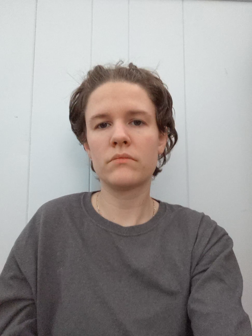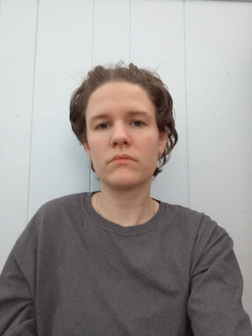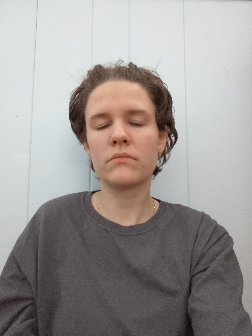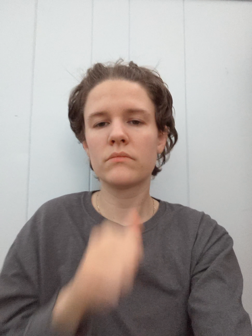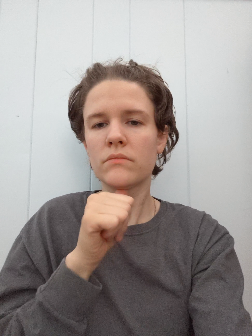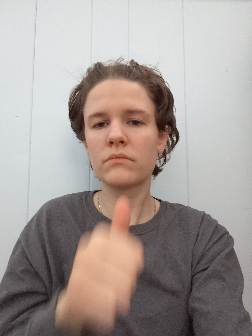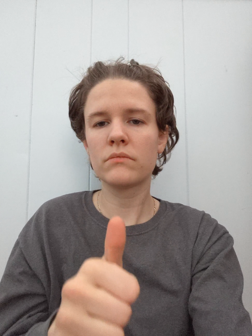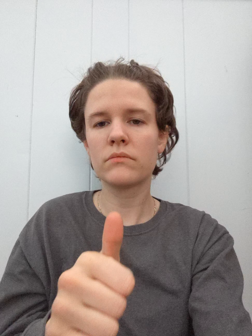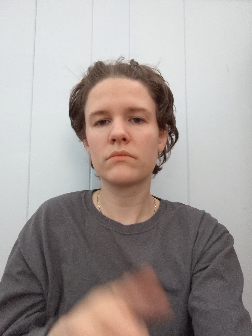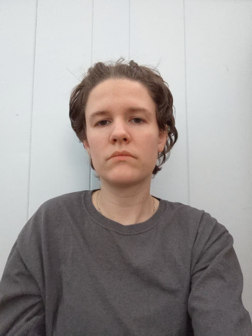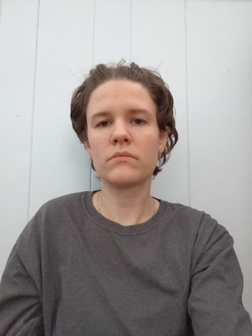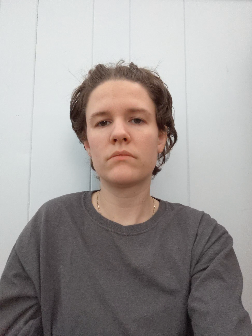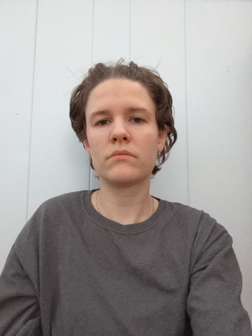not